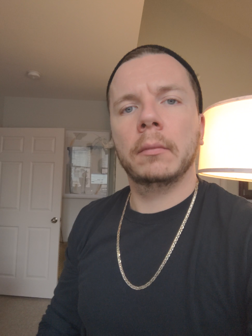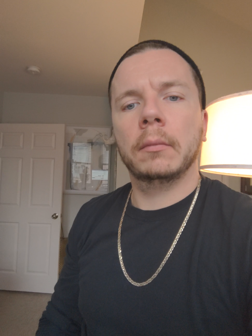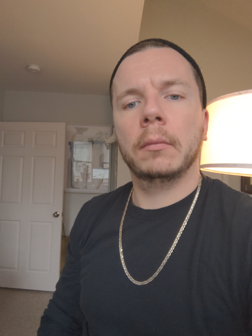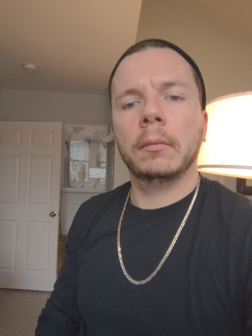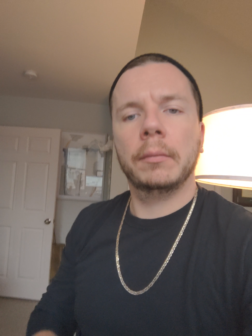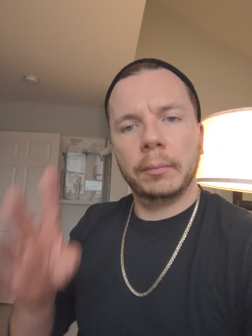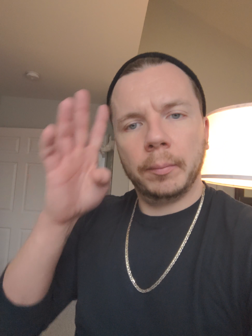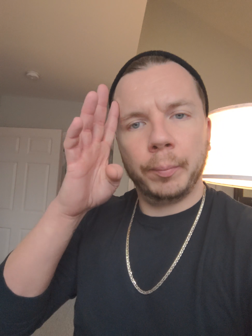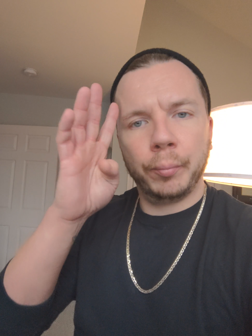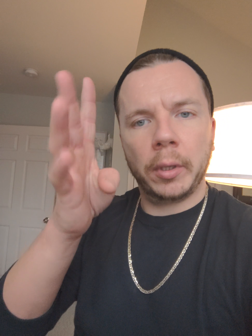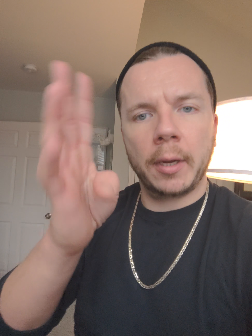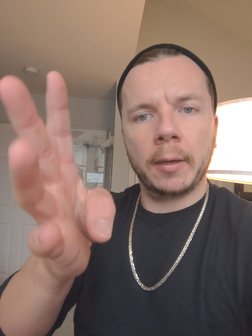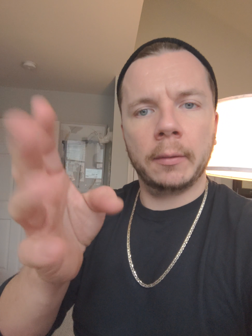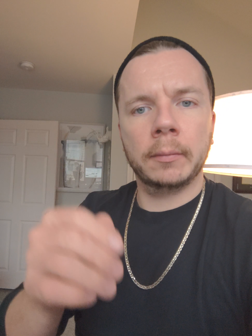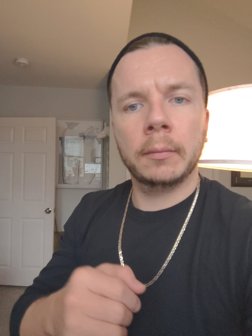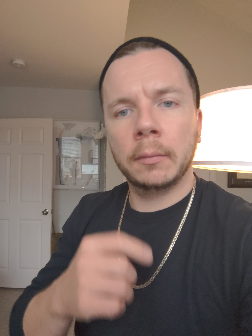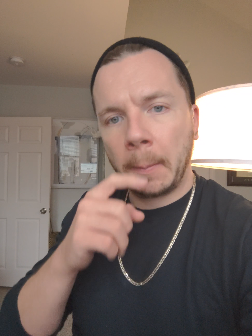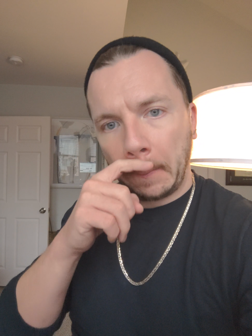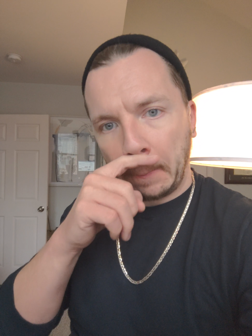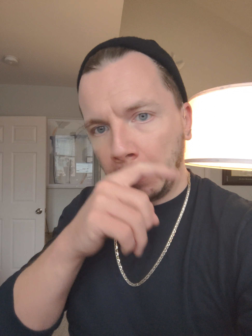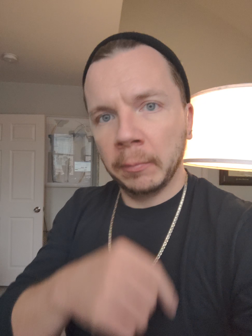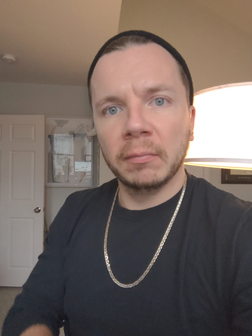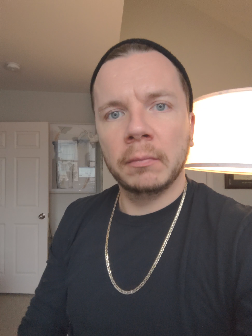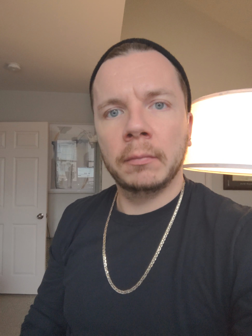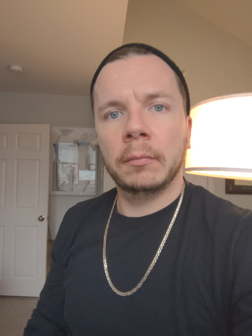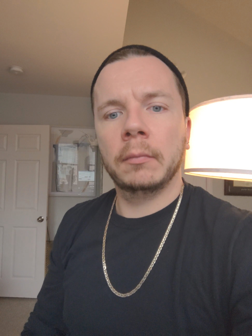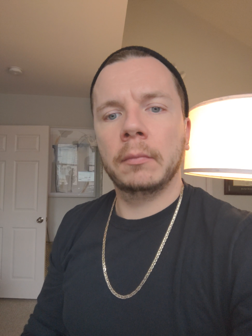pretend